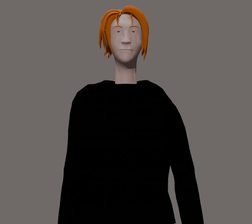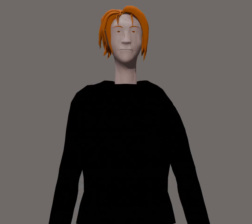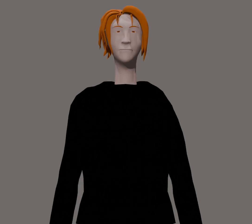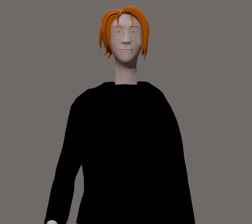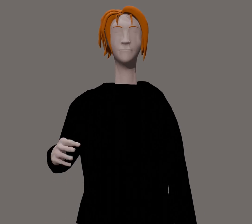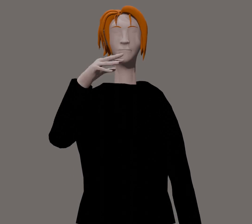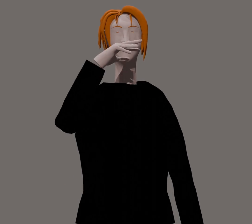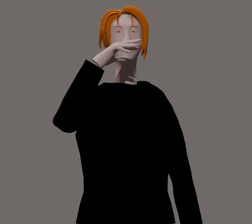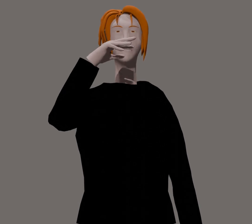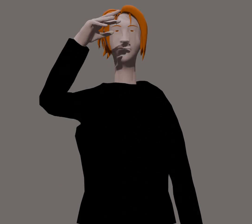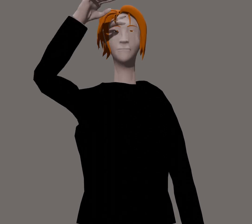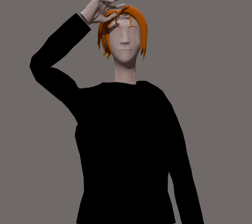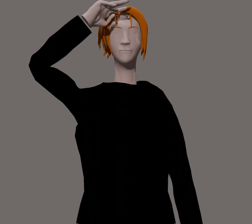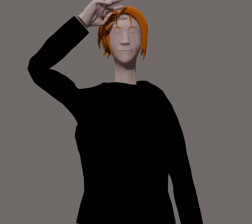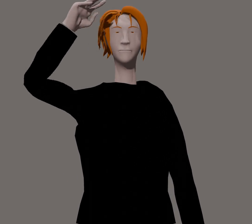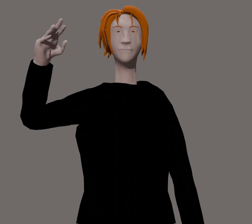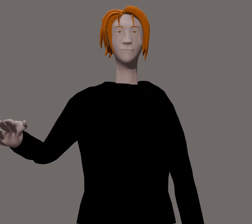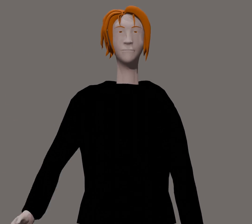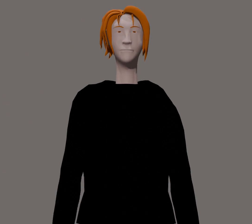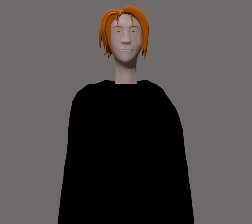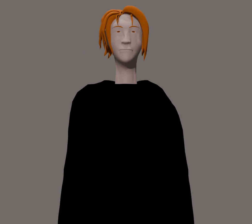Christen